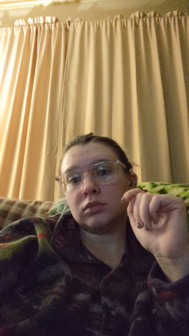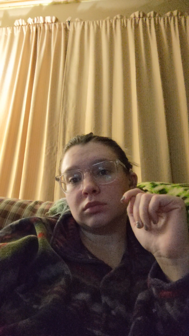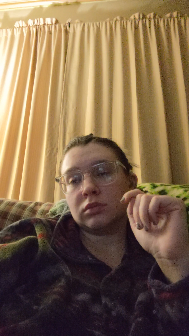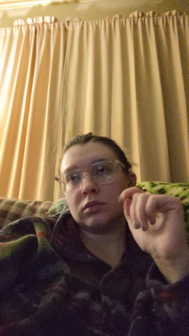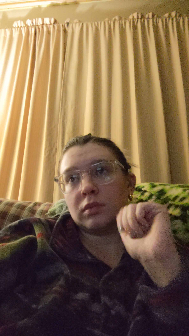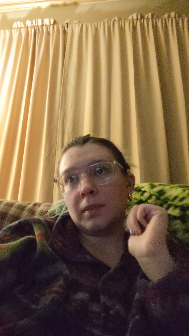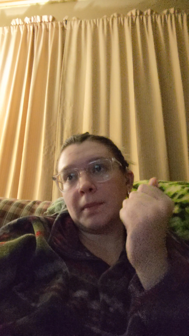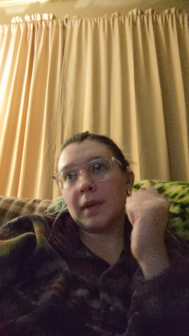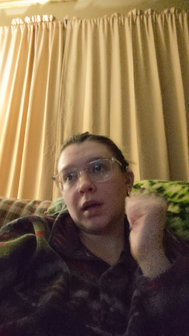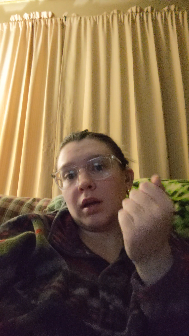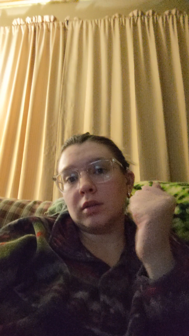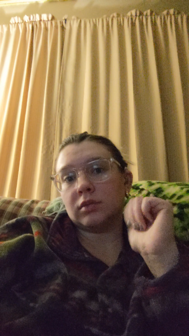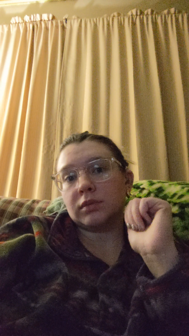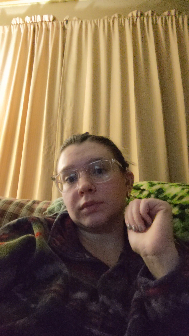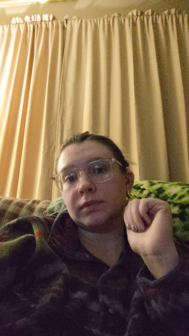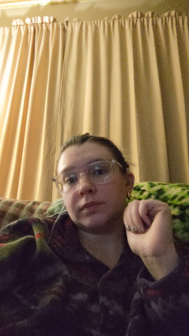bat